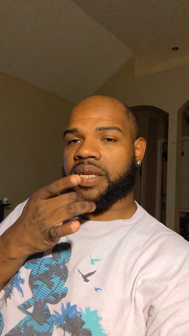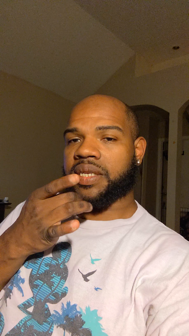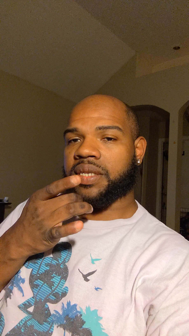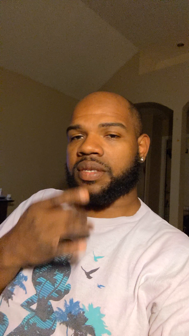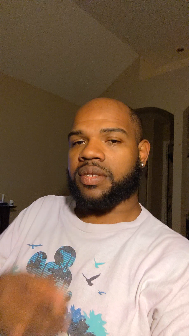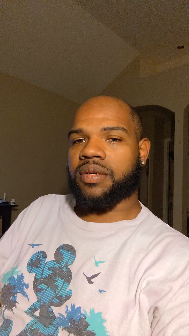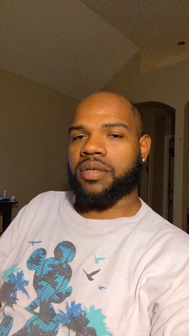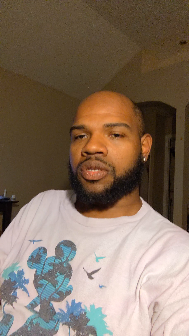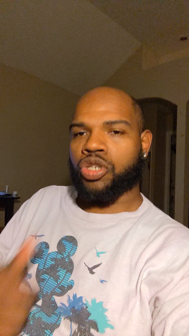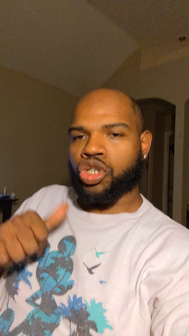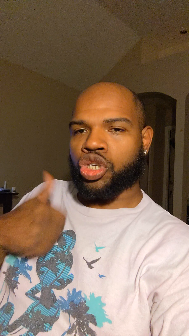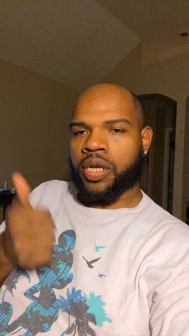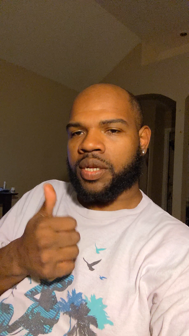chase